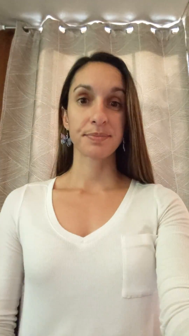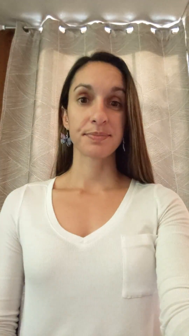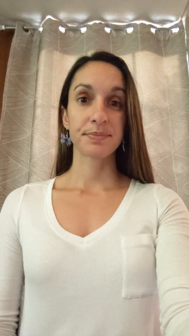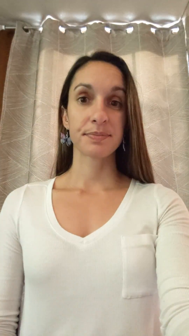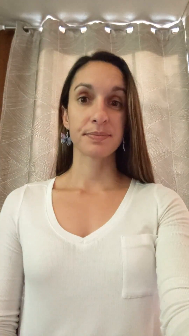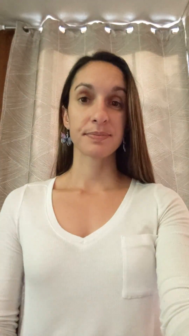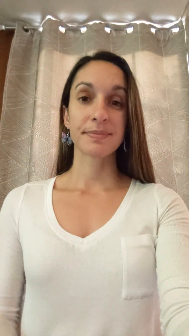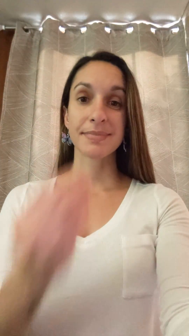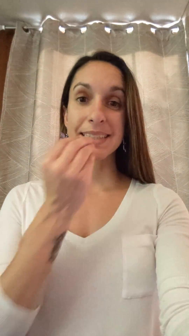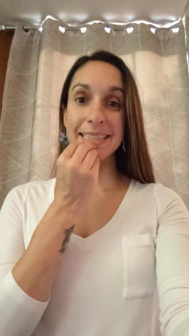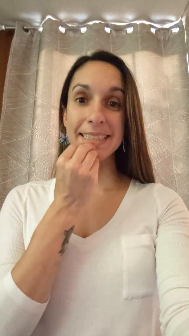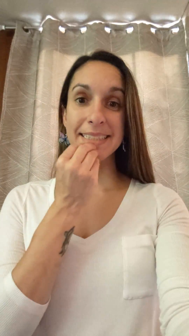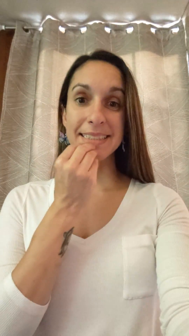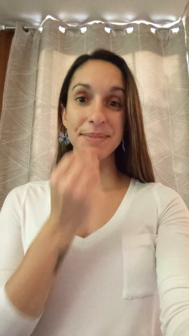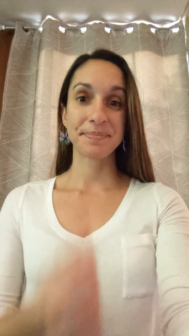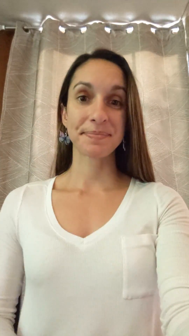eat